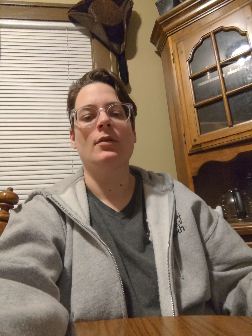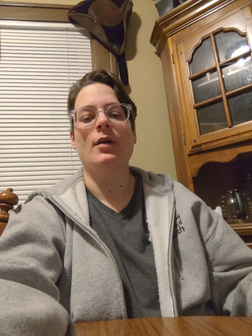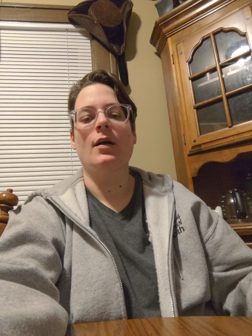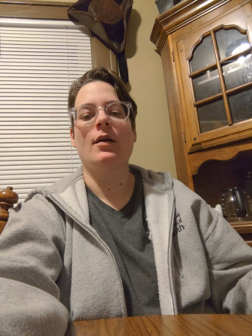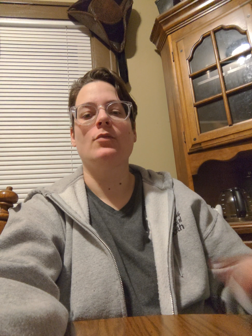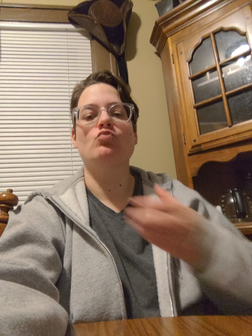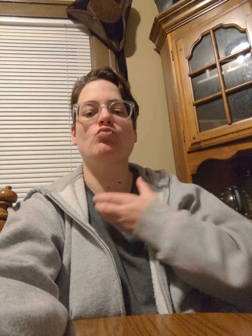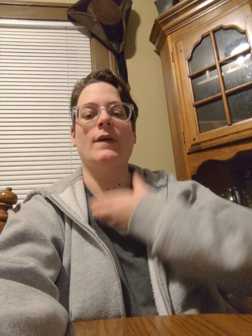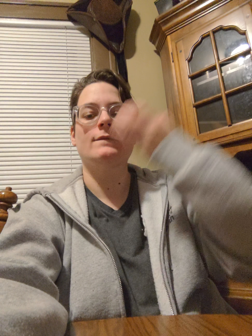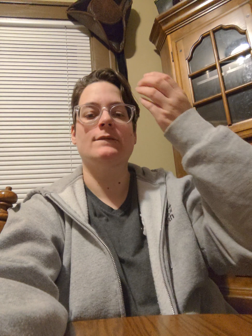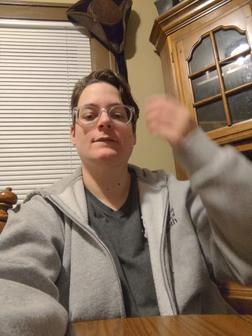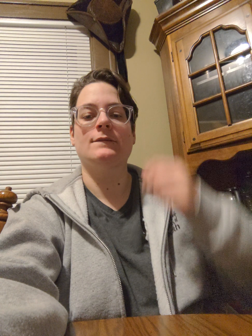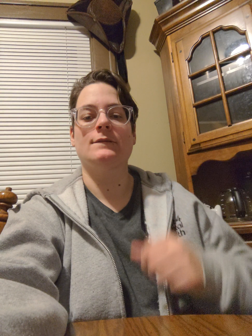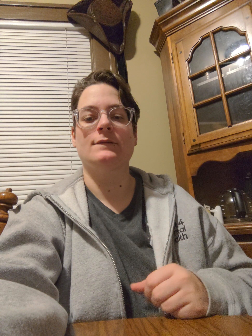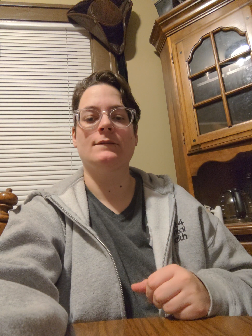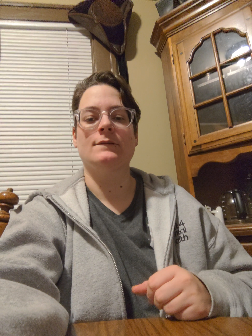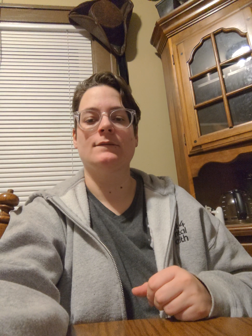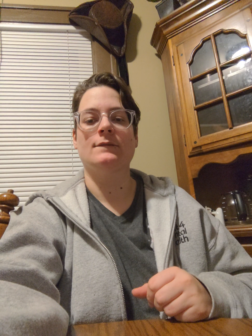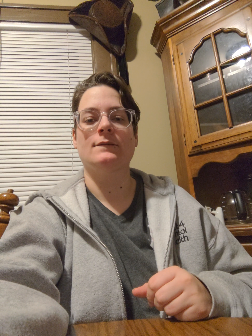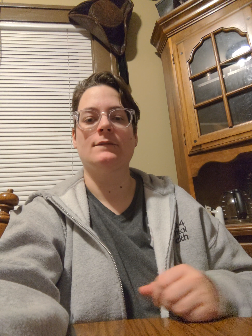giraffe